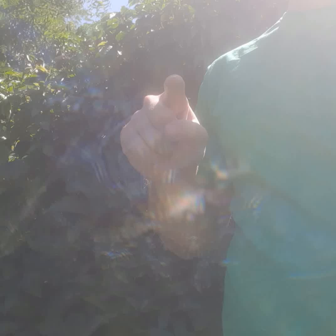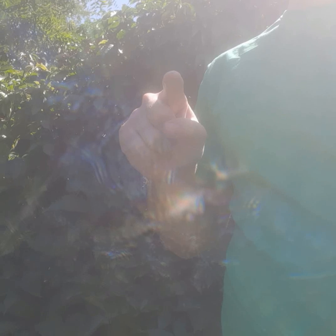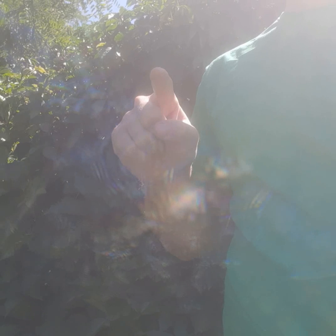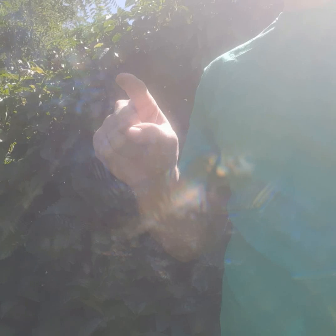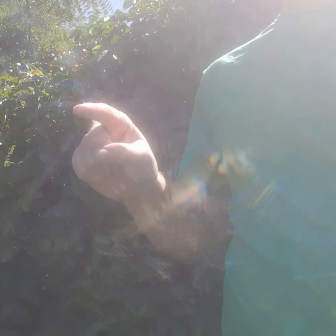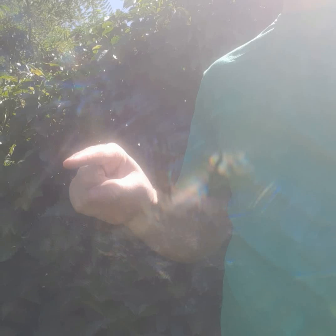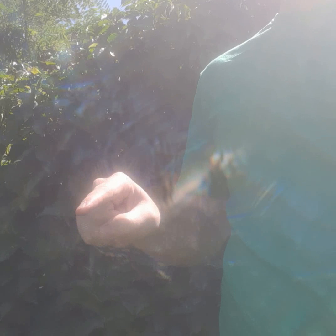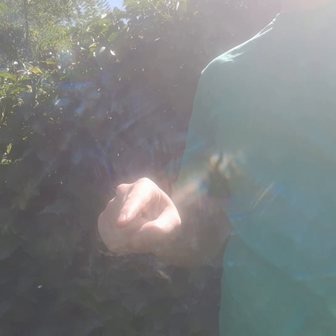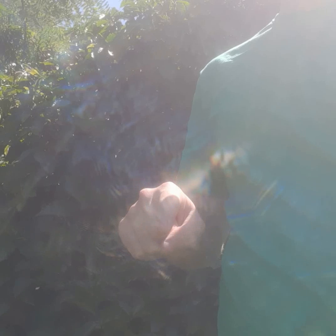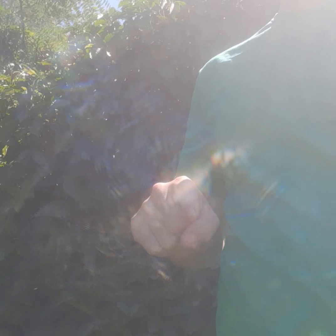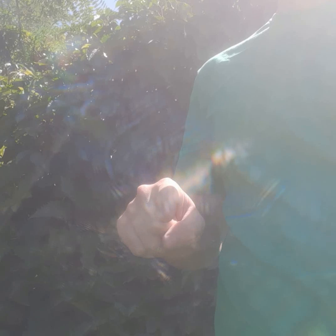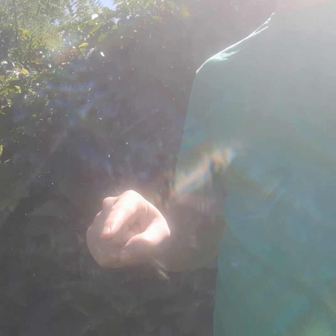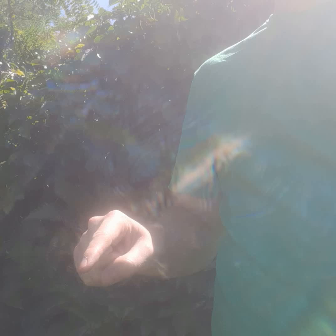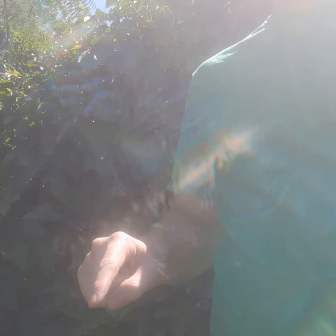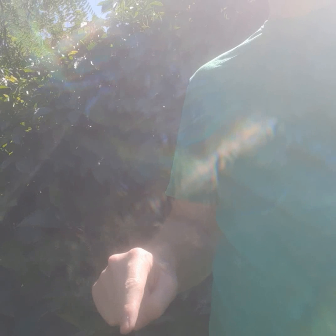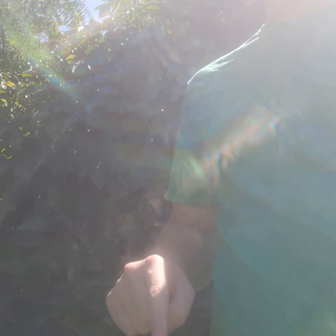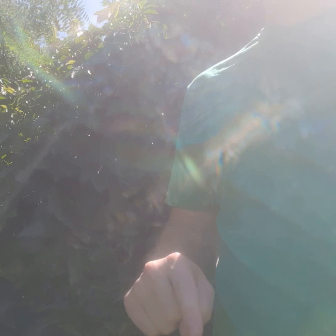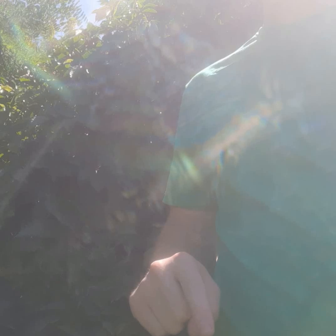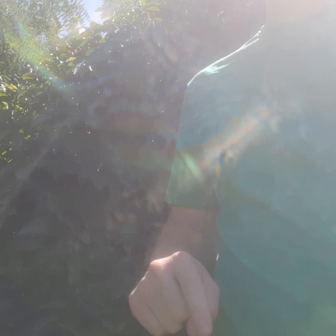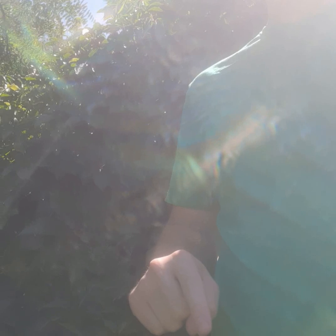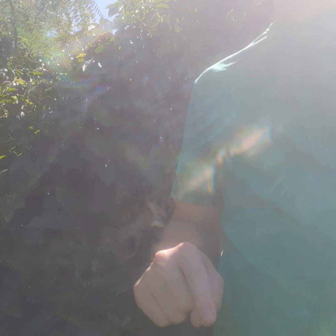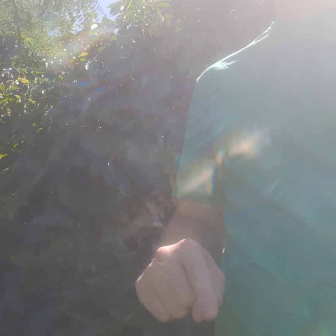З